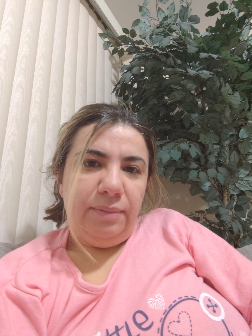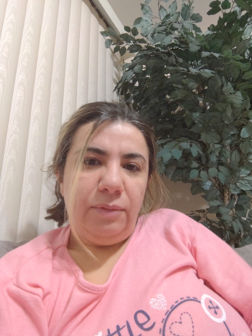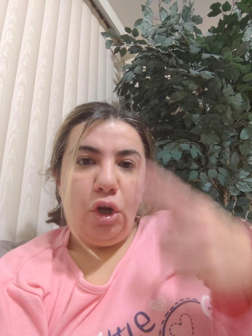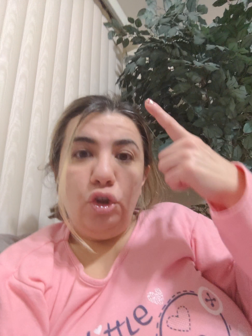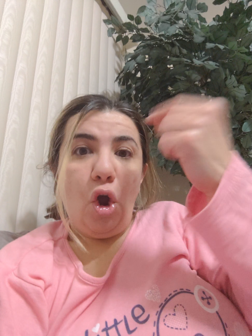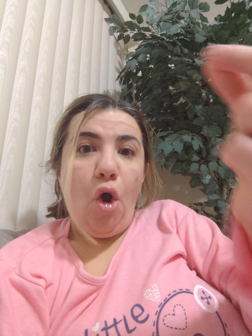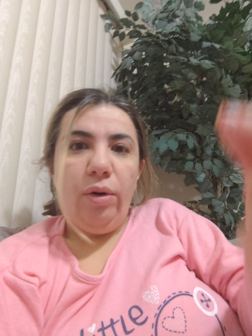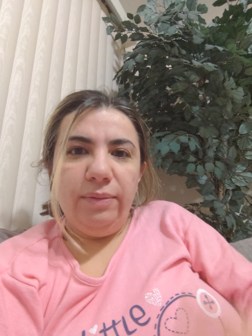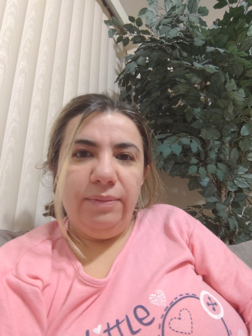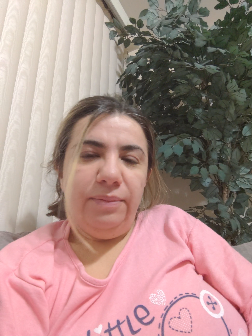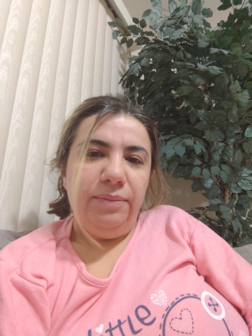go